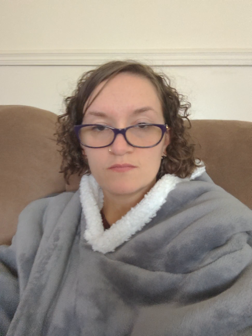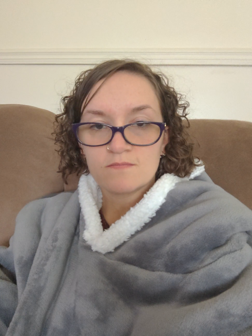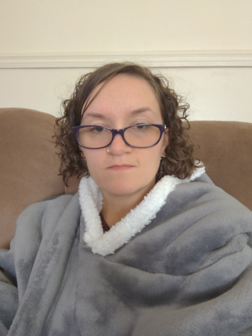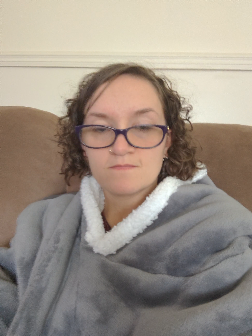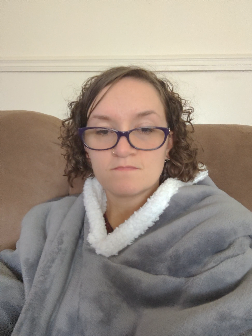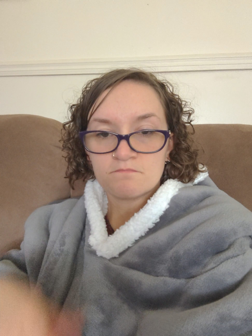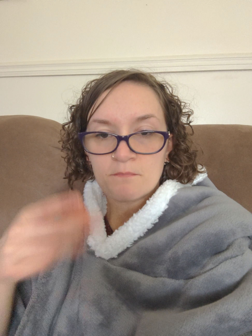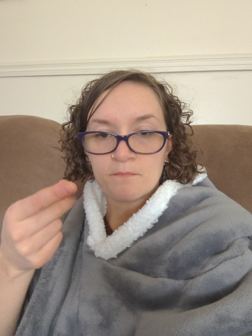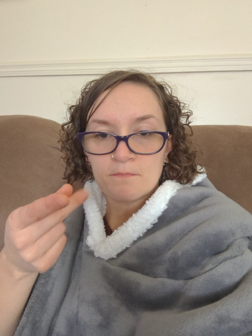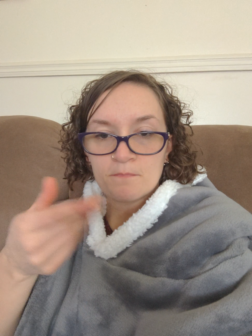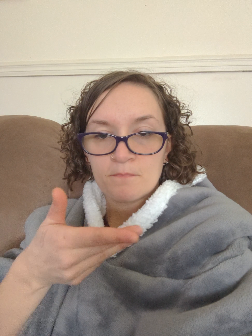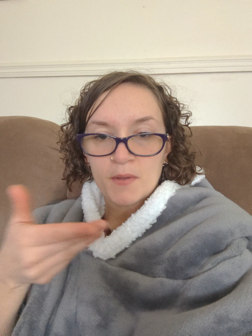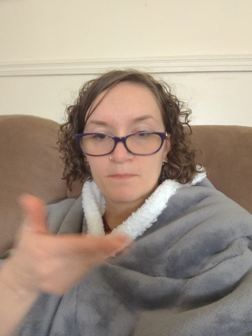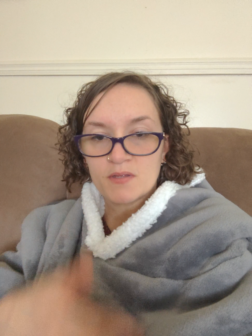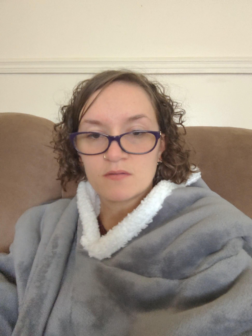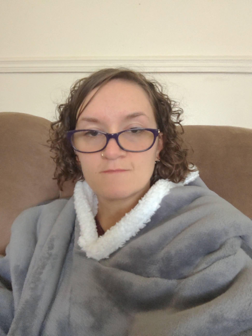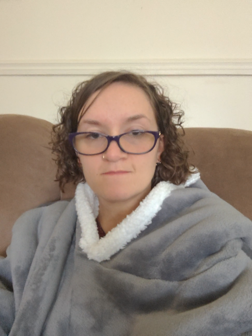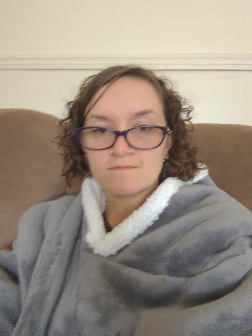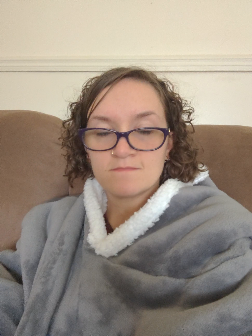puppy